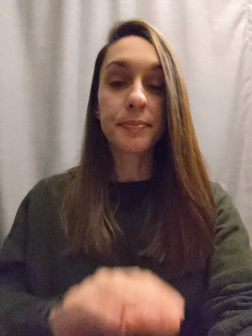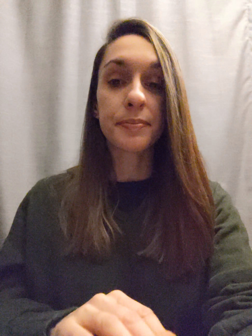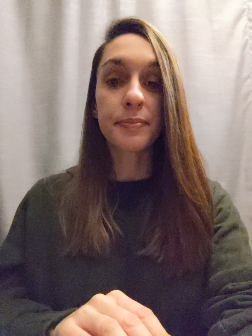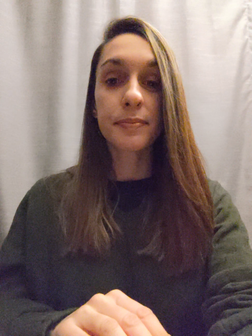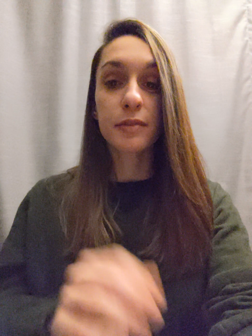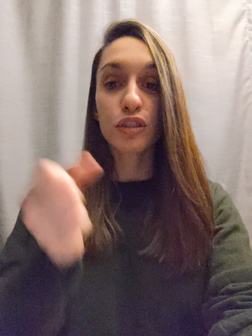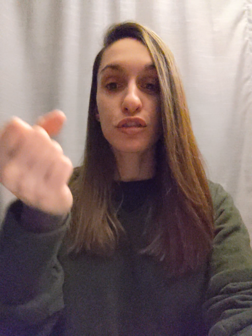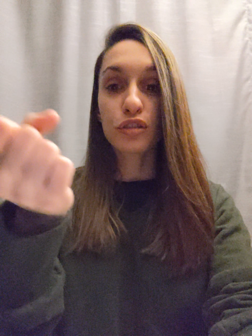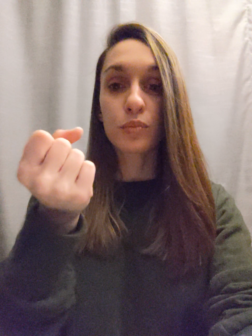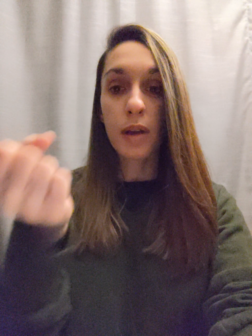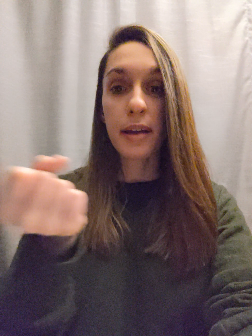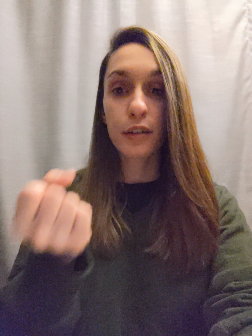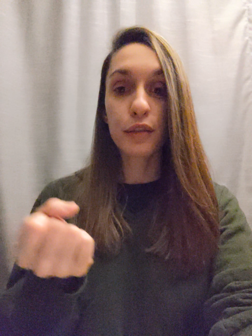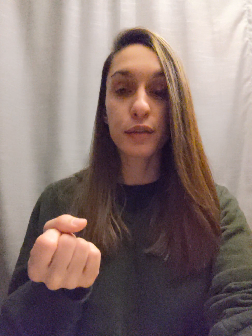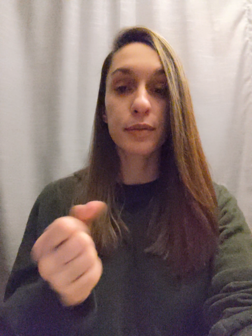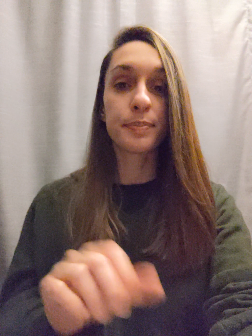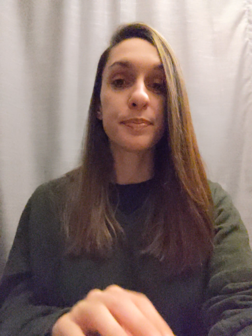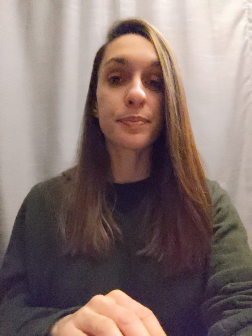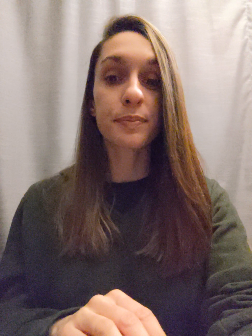drawer